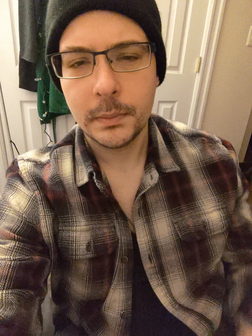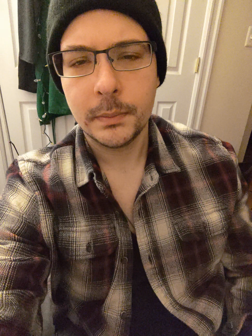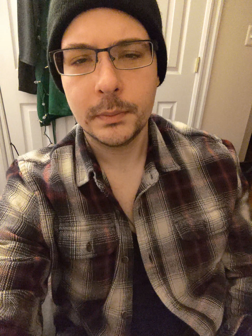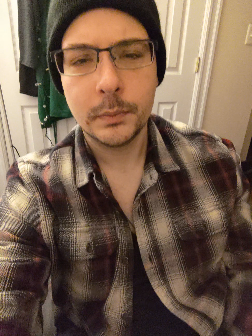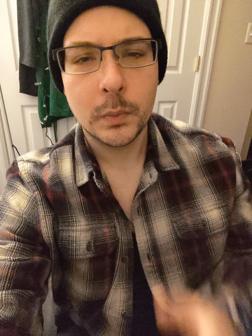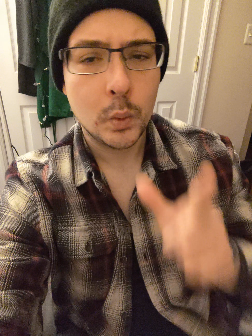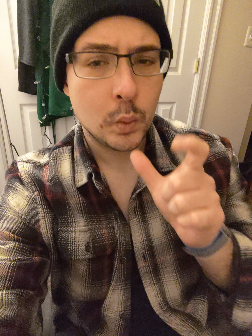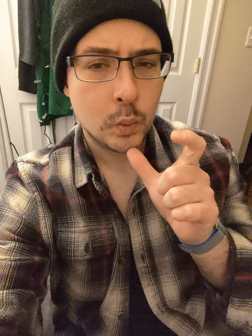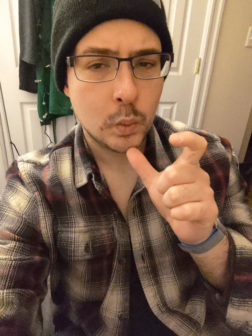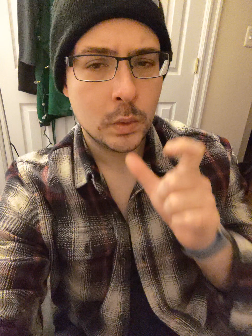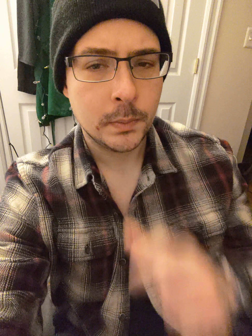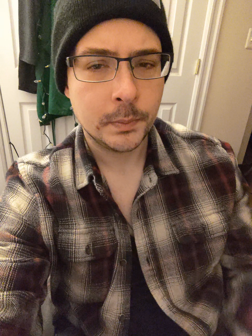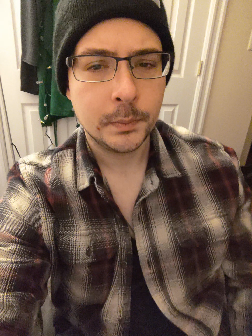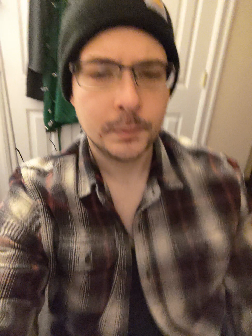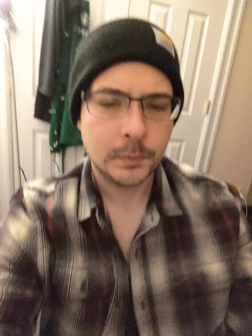who